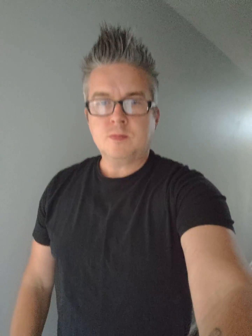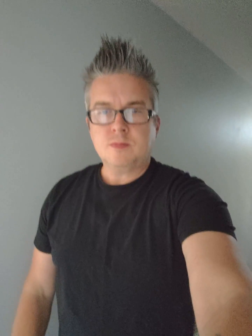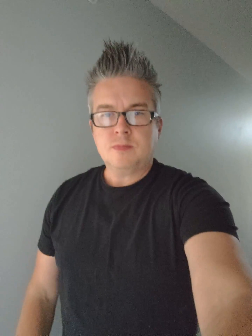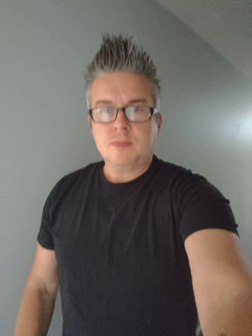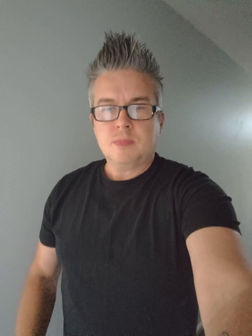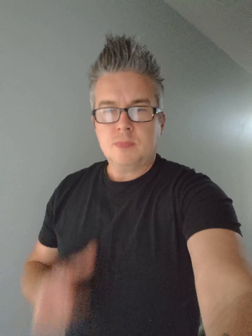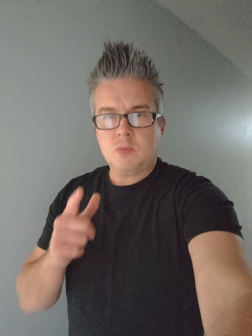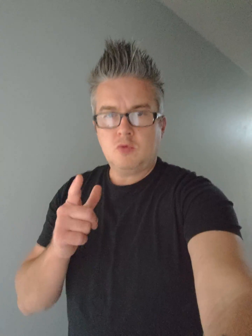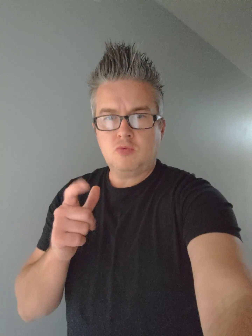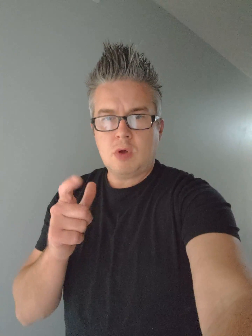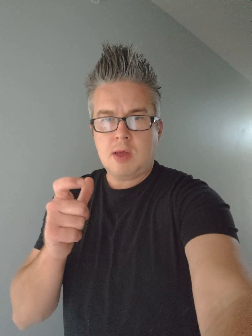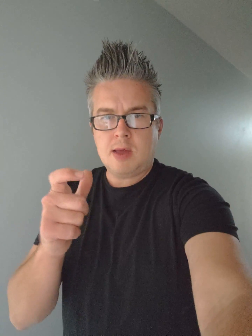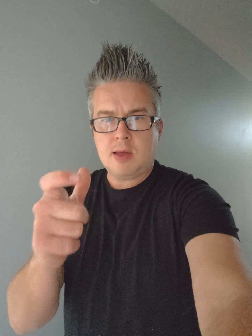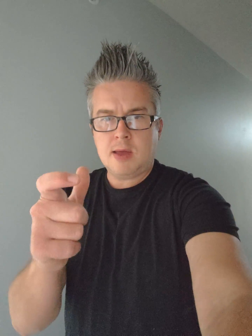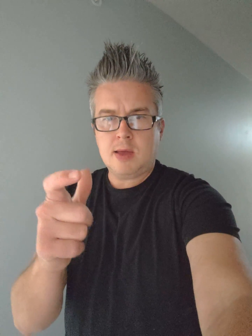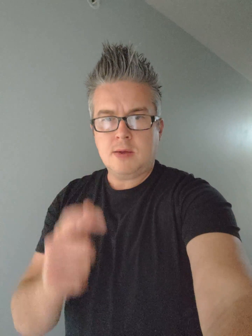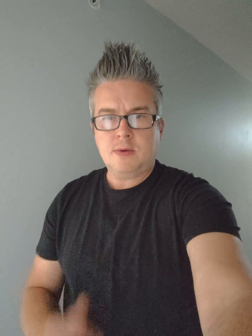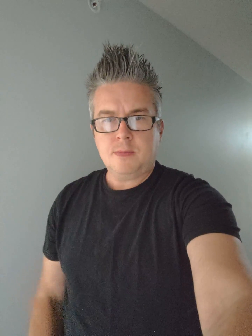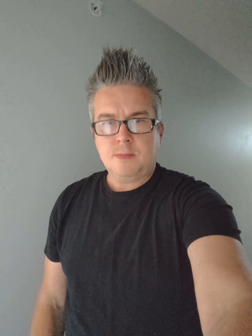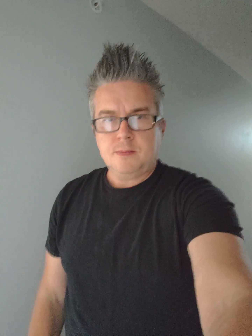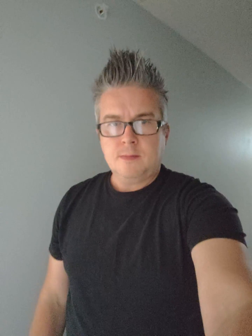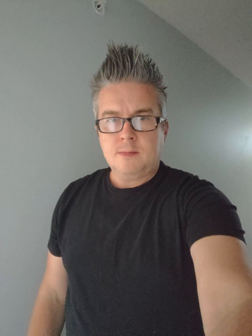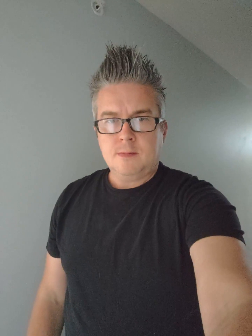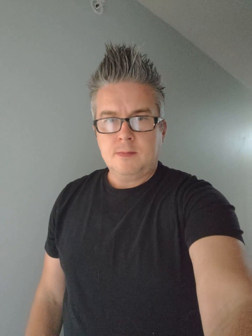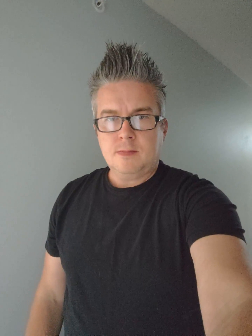run